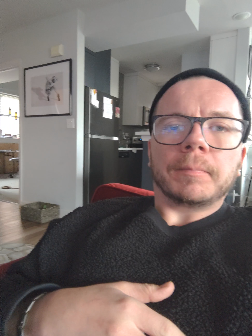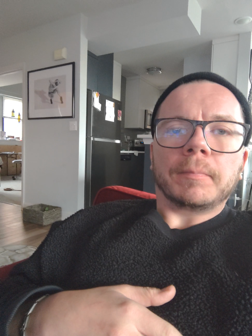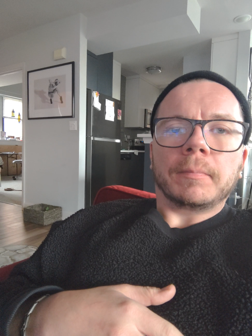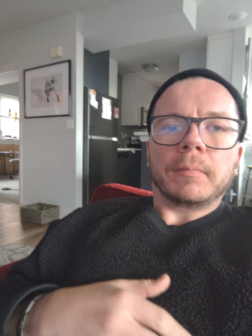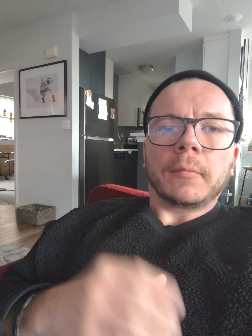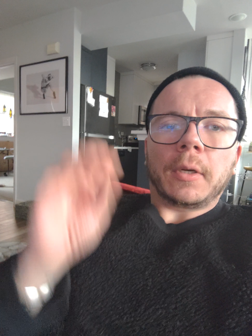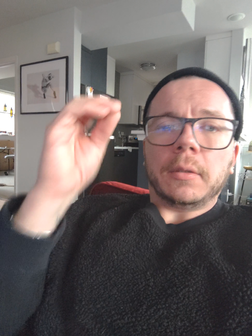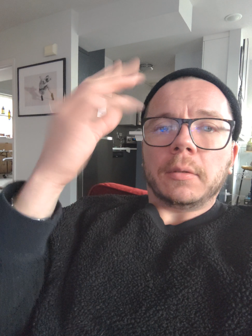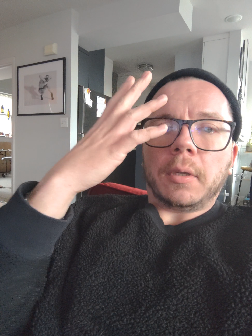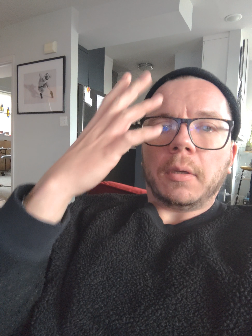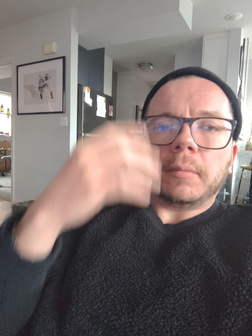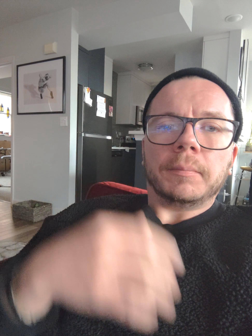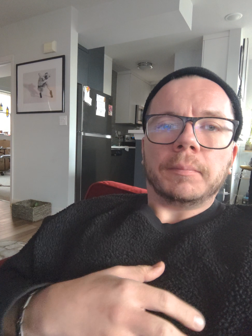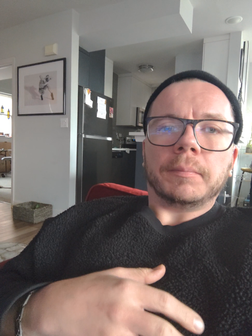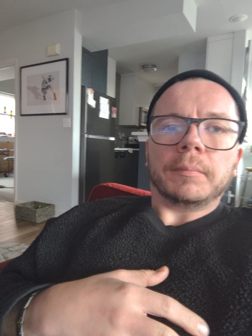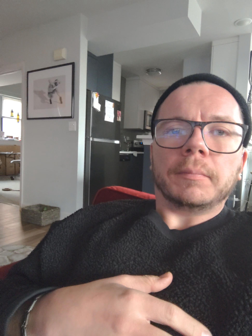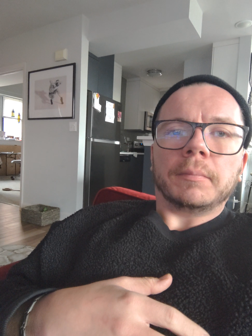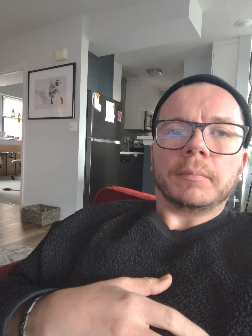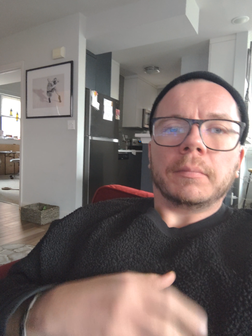sun